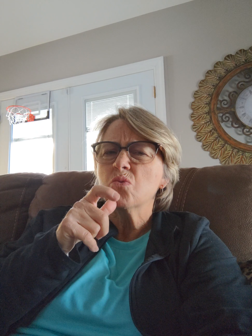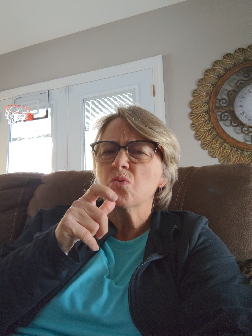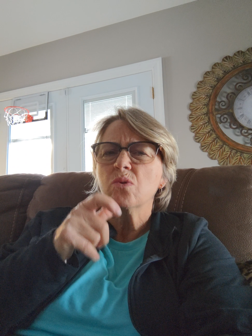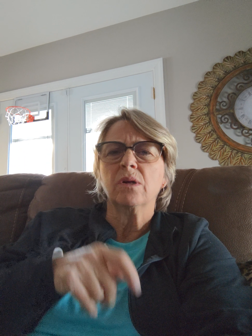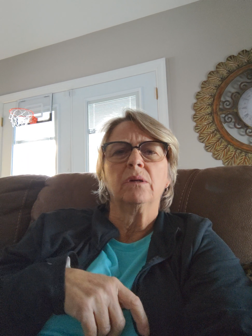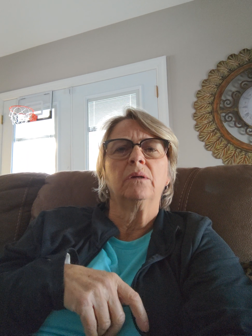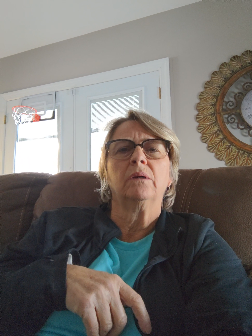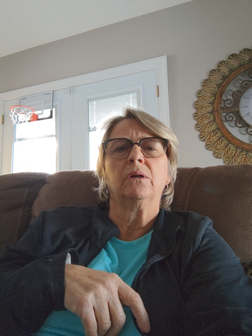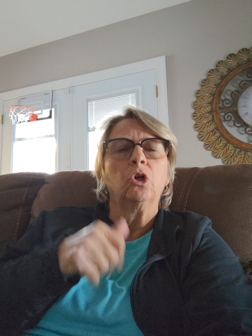who